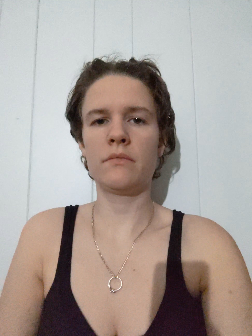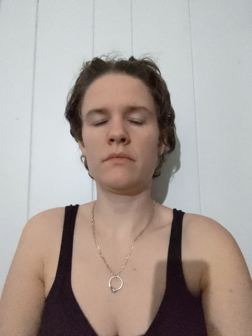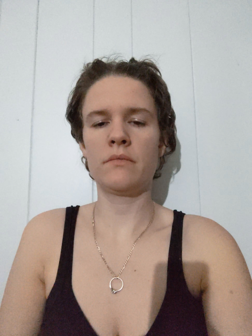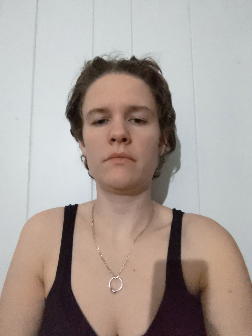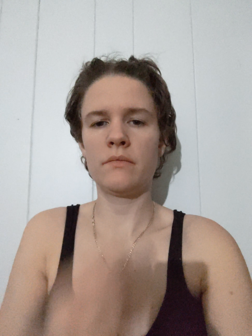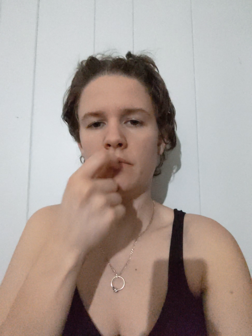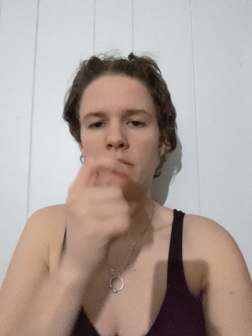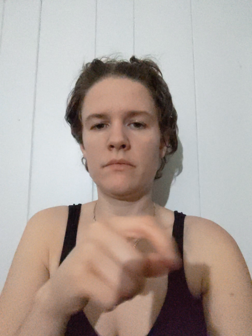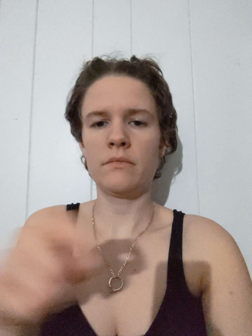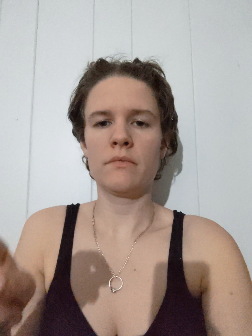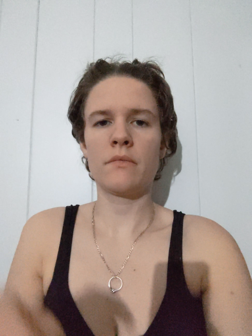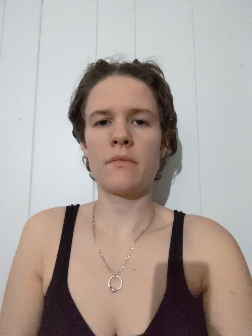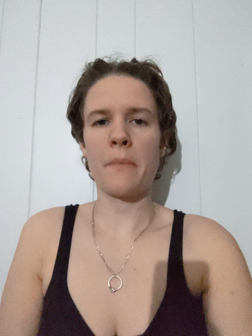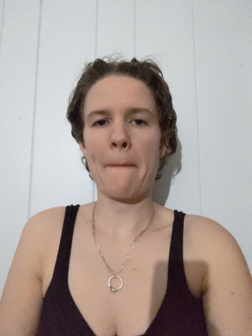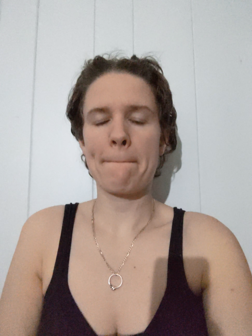pen